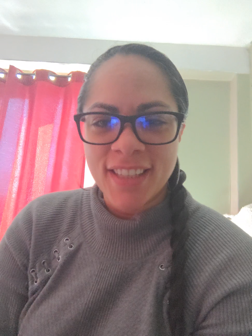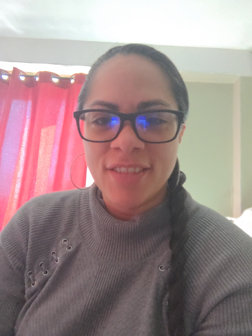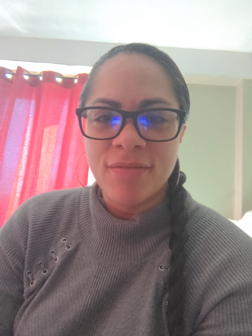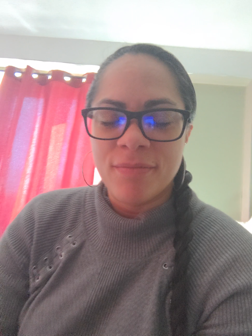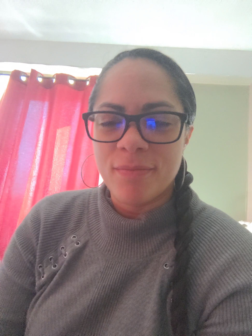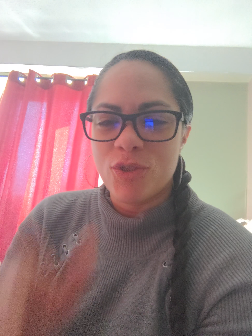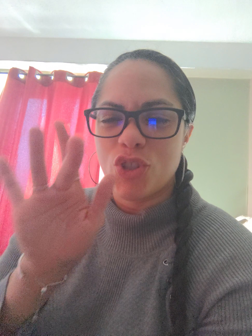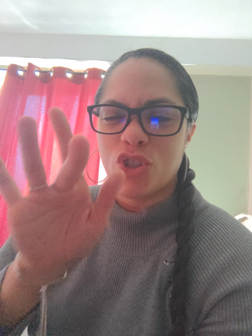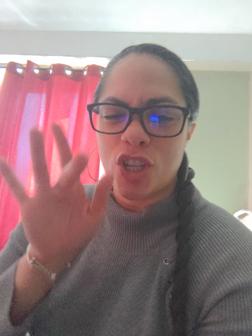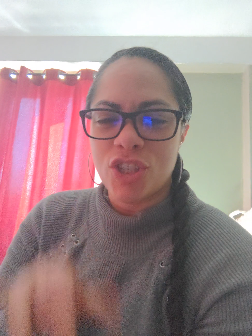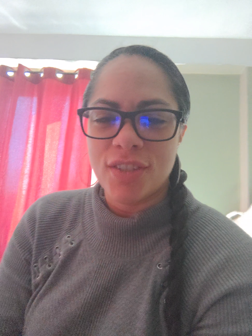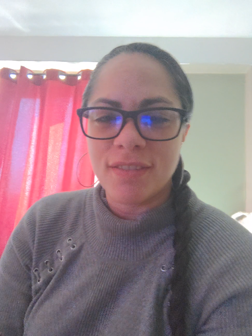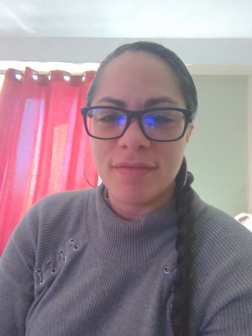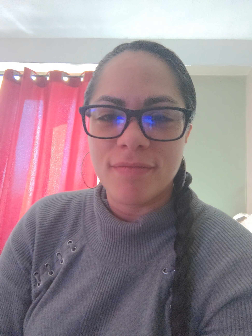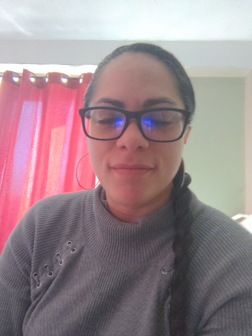touch